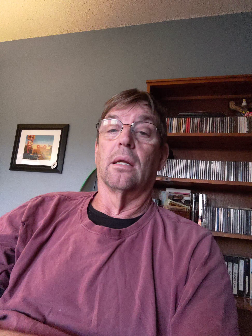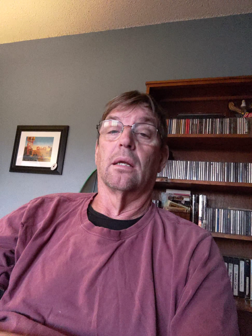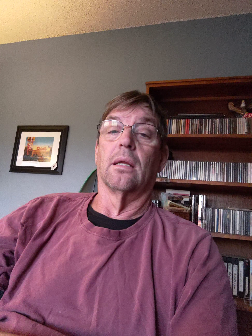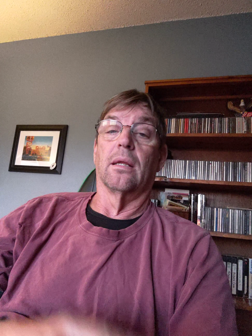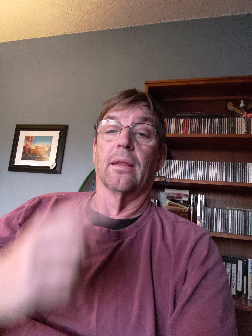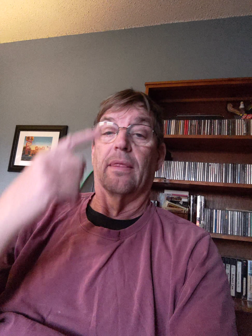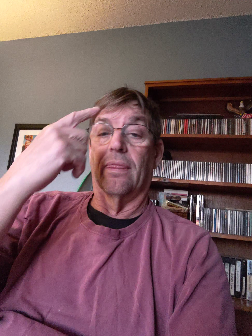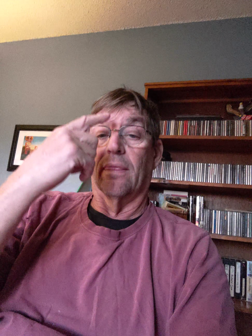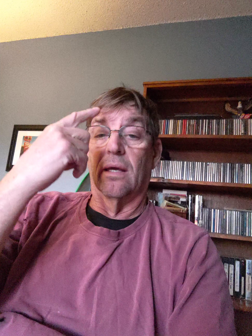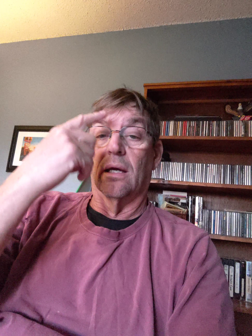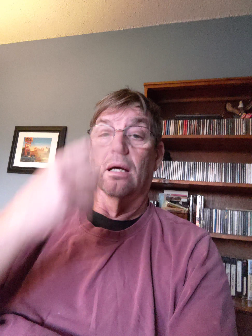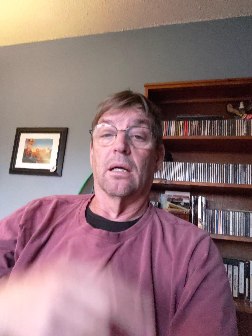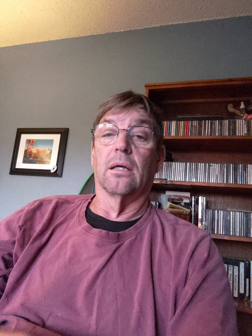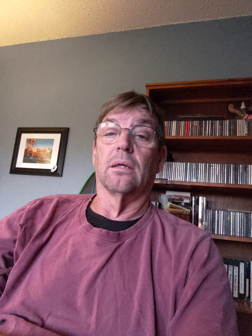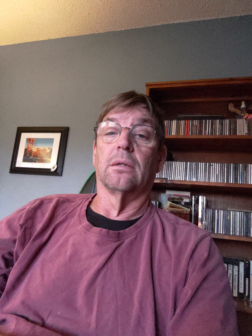think